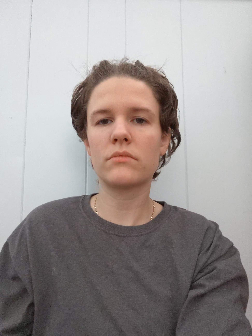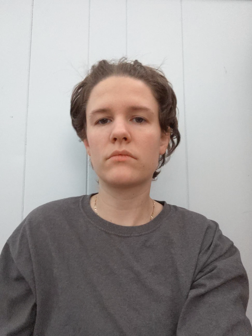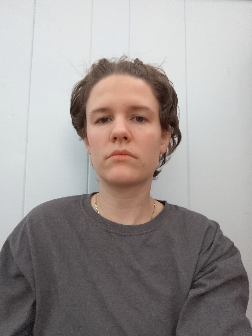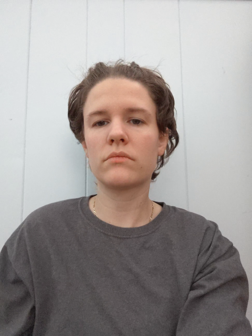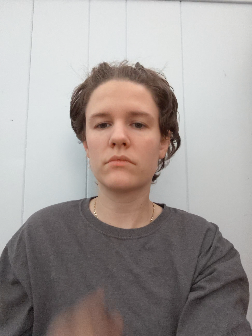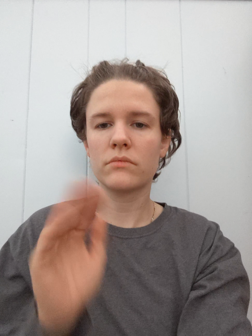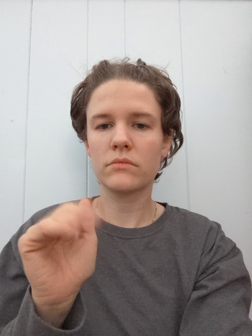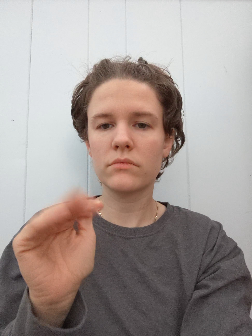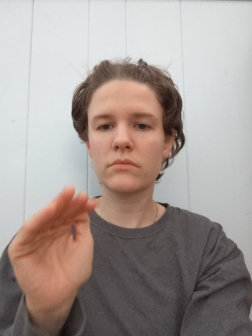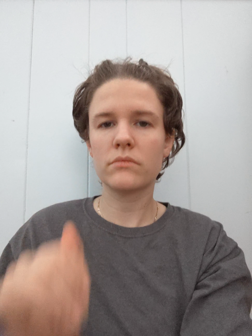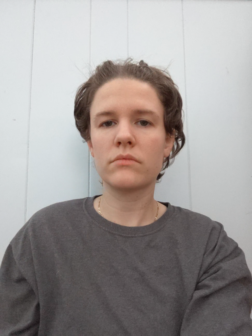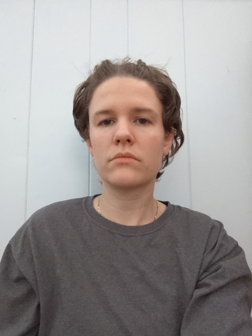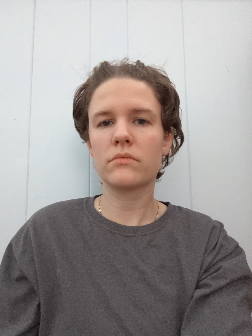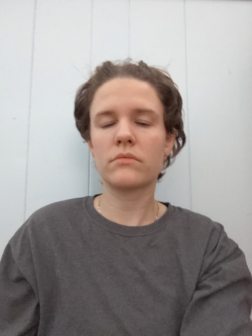bye